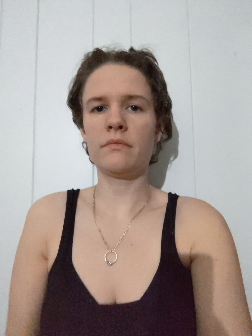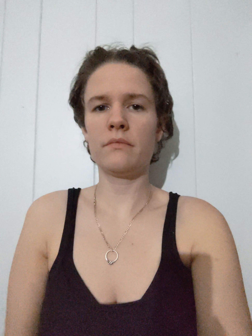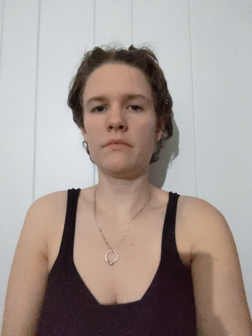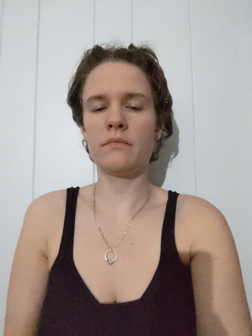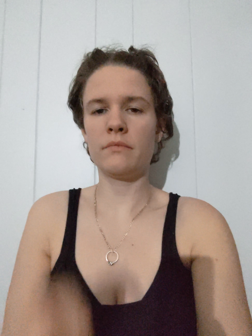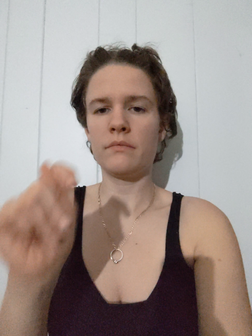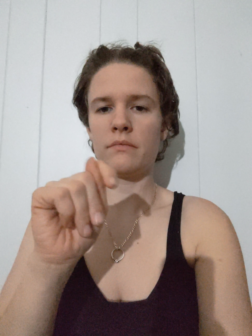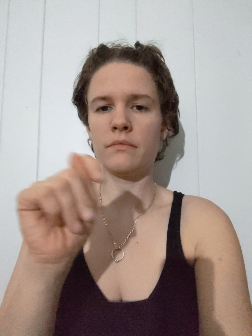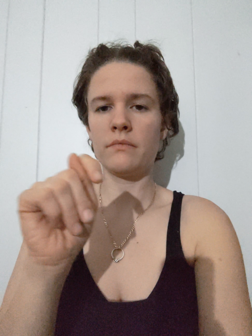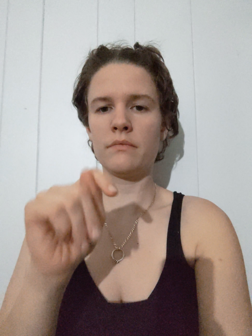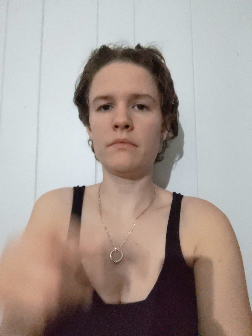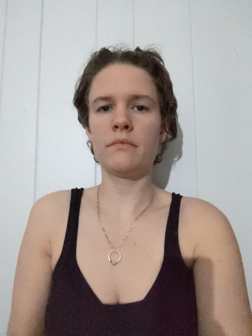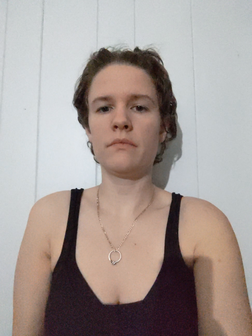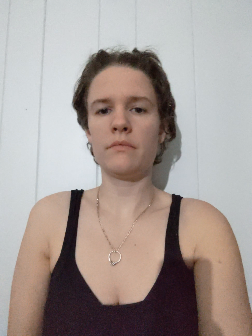potty